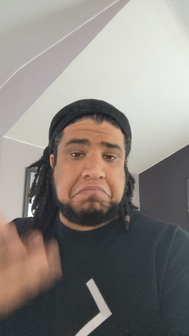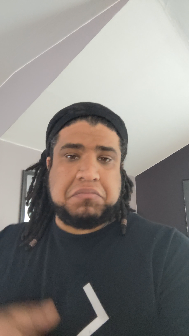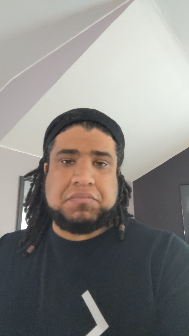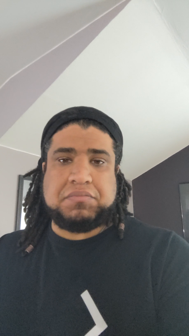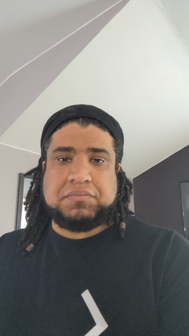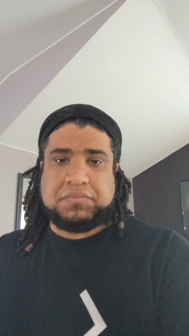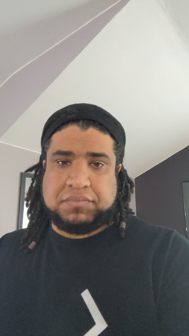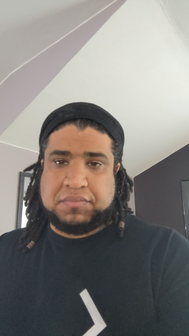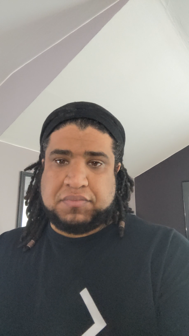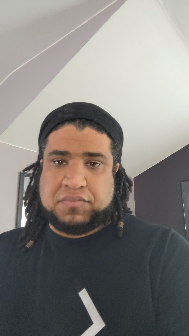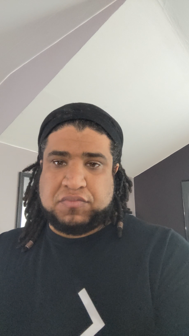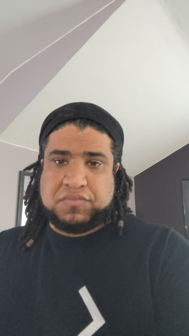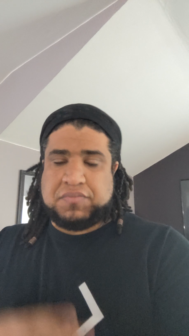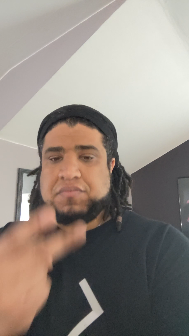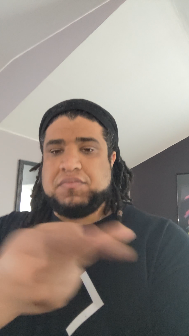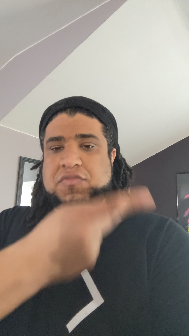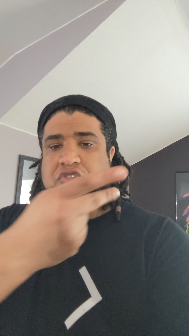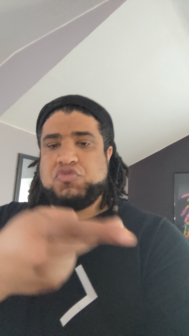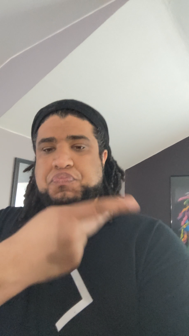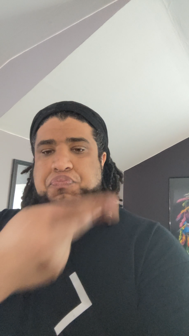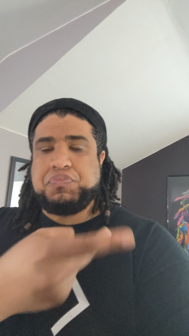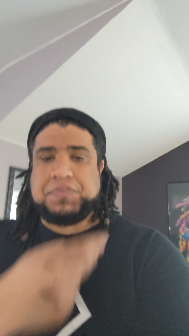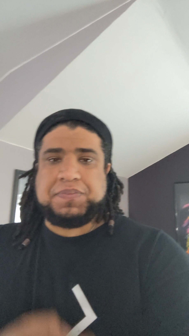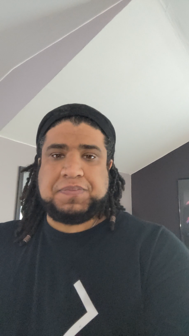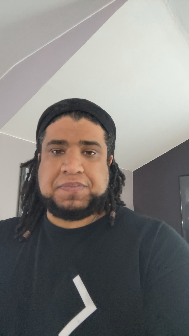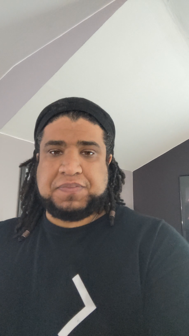sheep